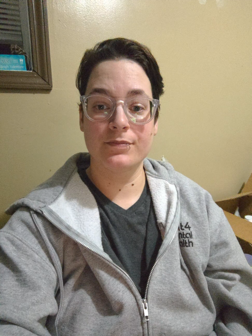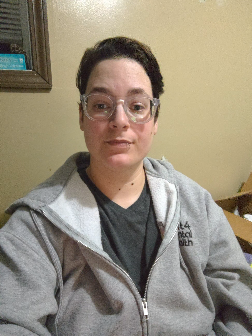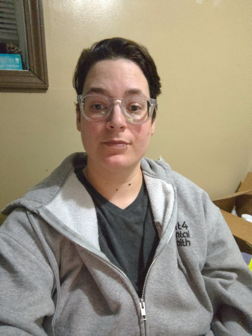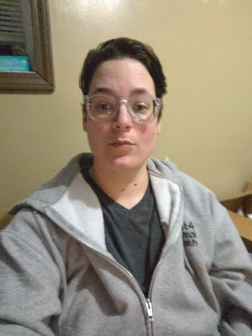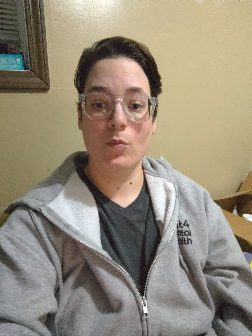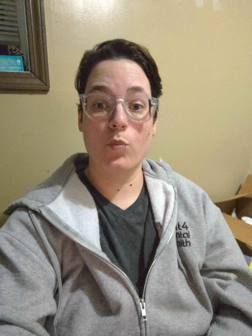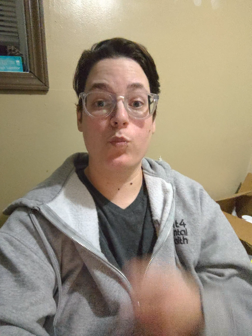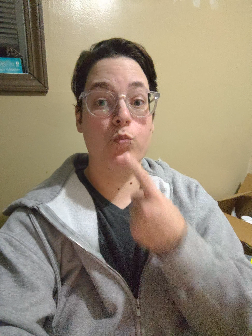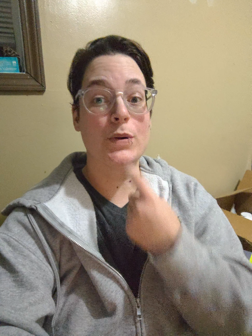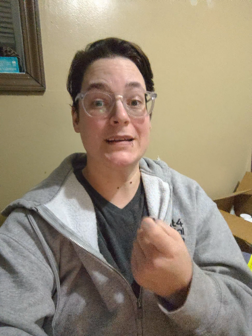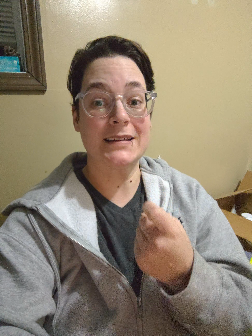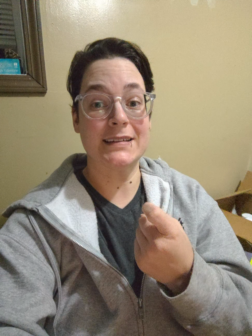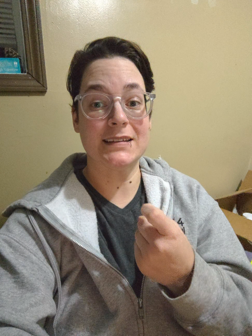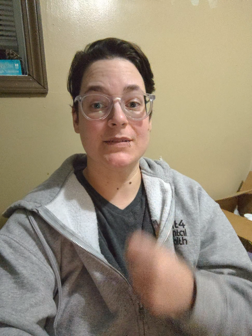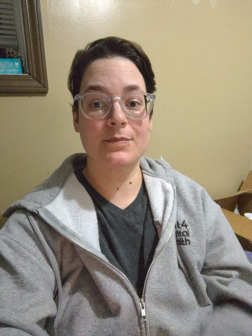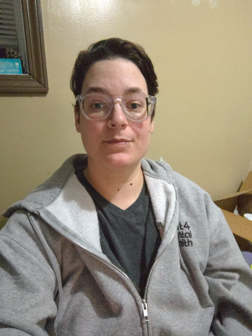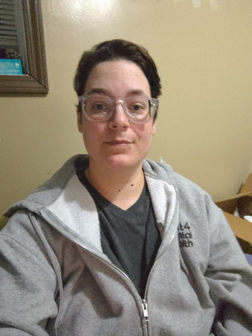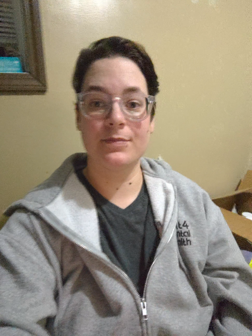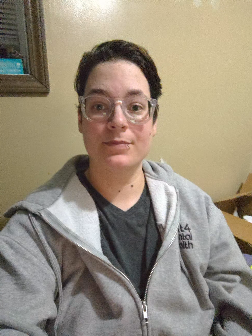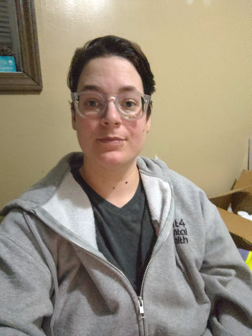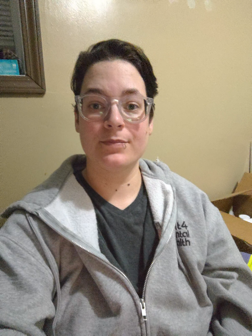red